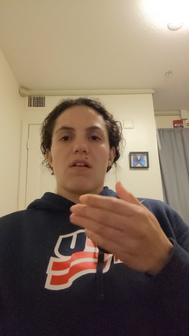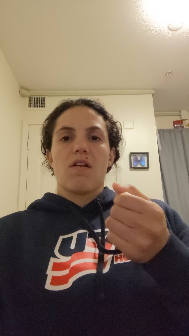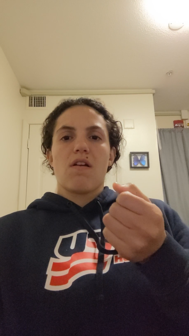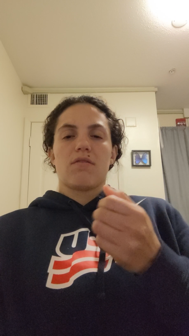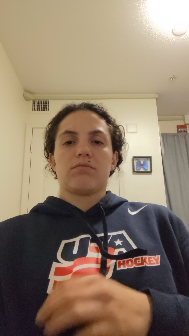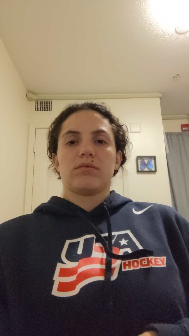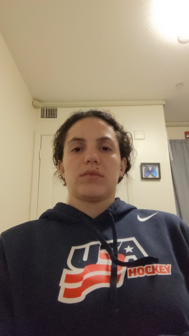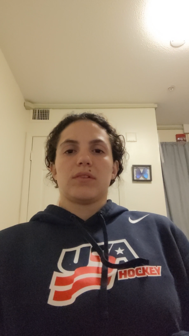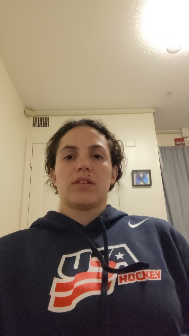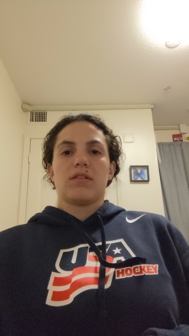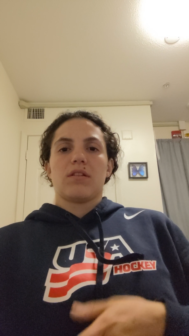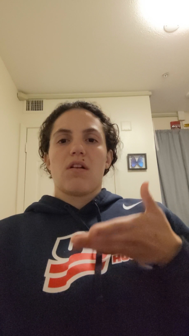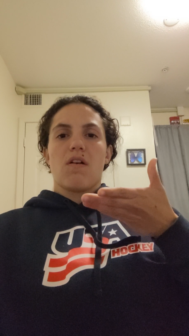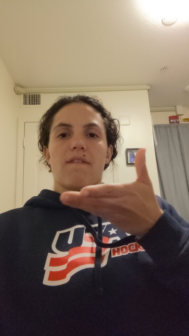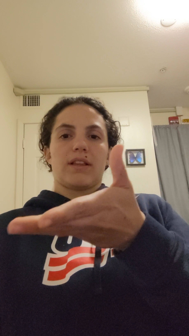oven